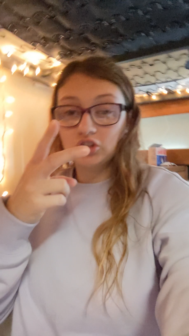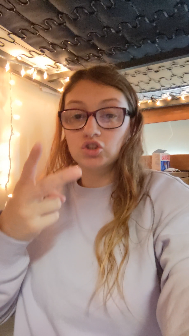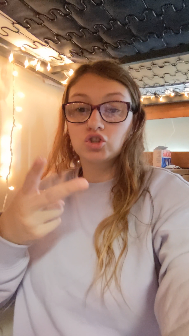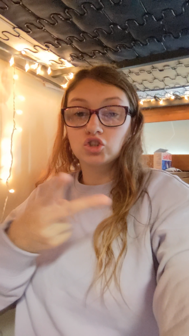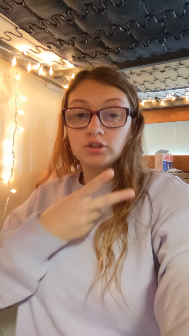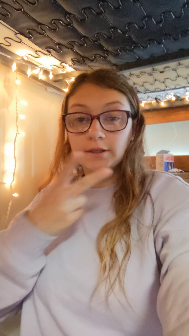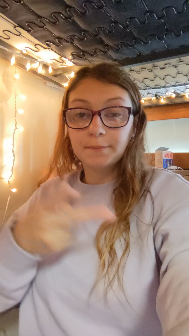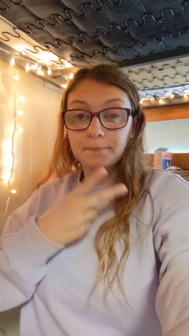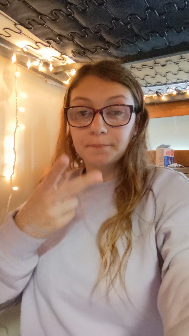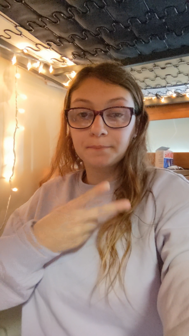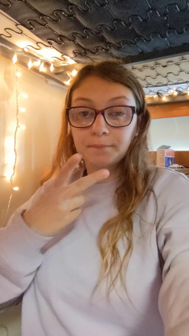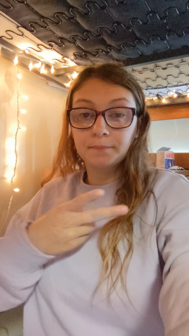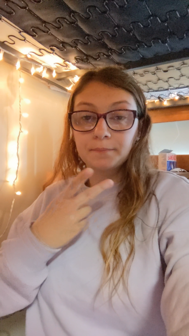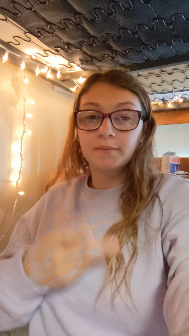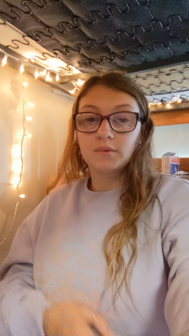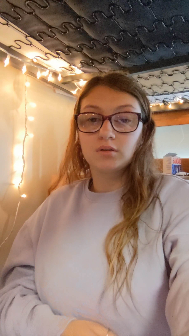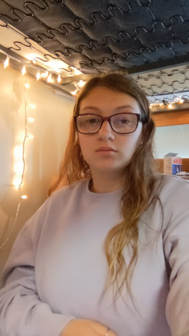sheep